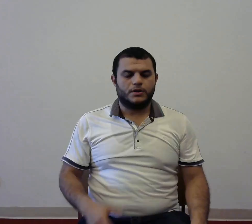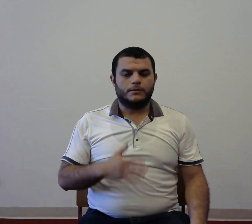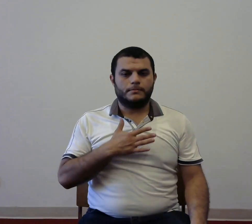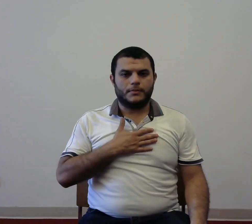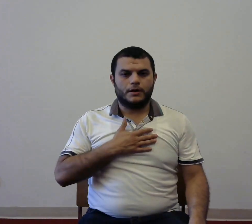mən